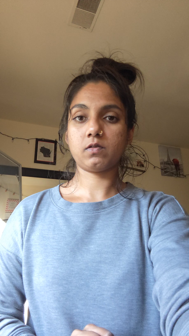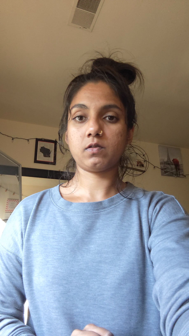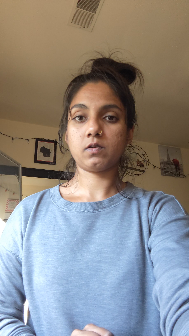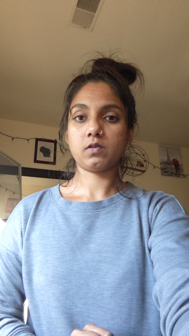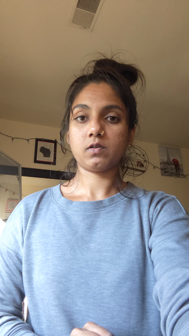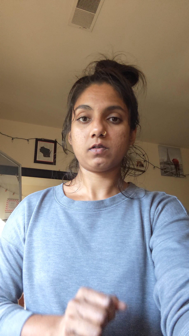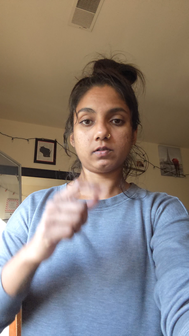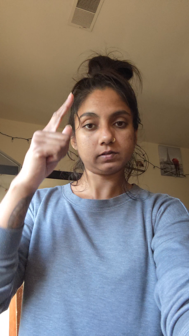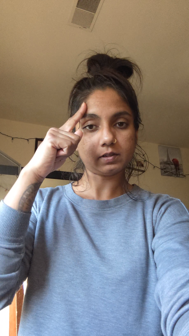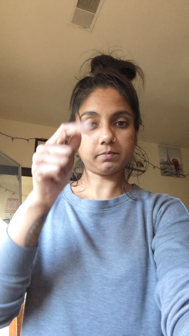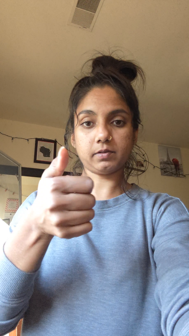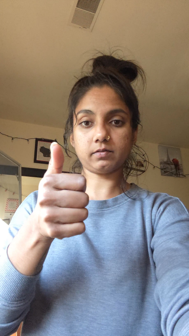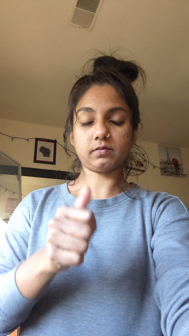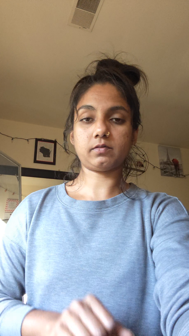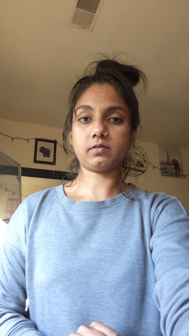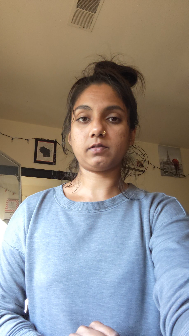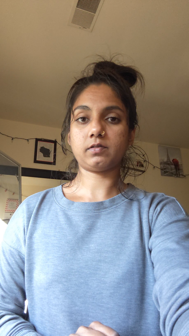dime